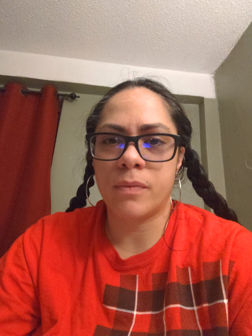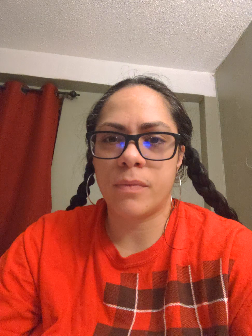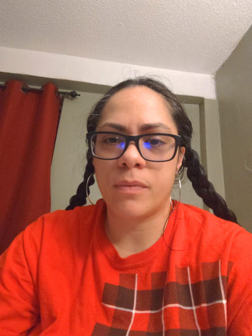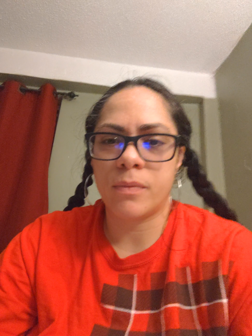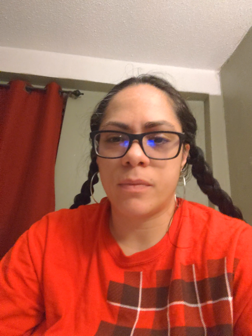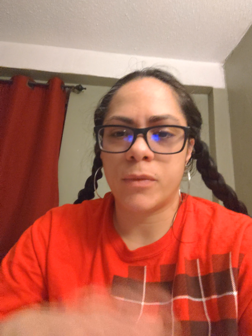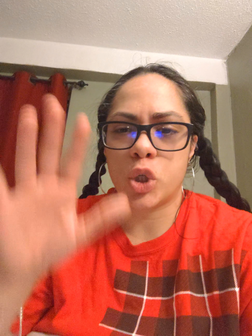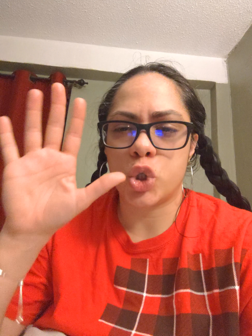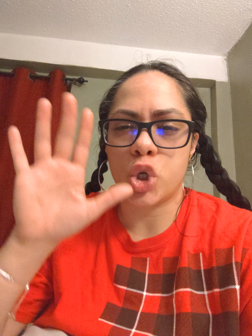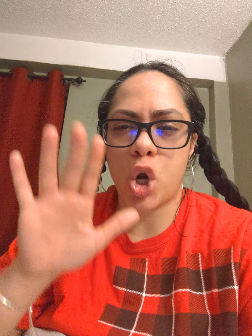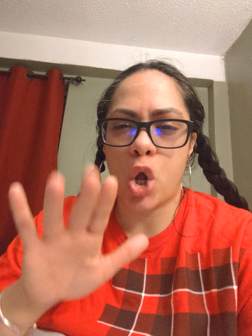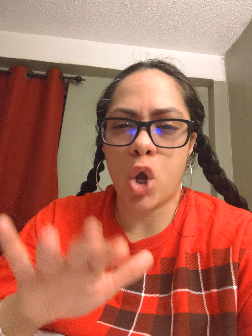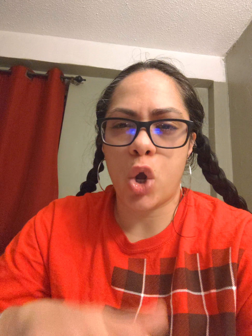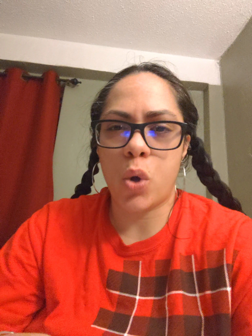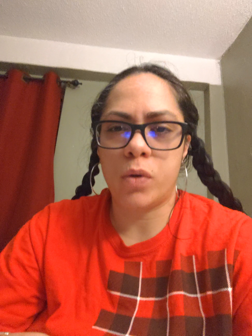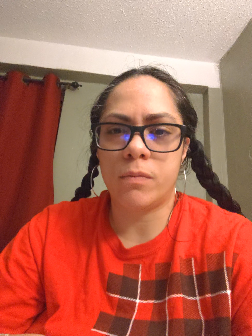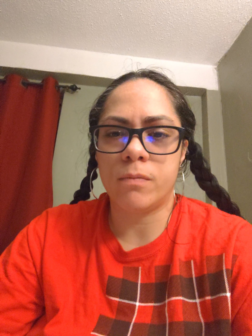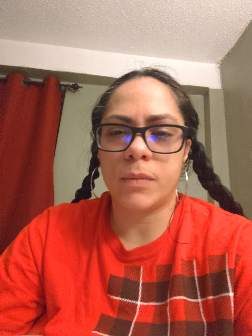snow